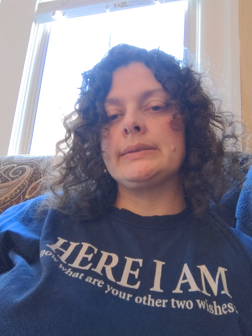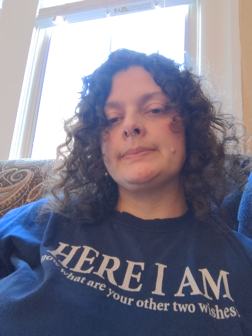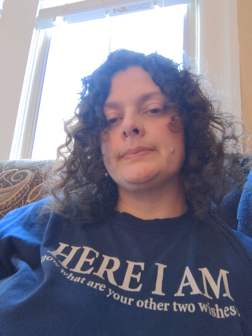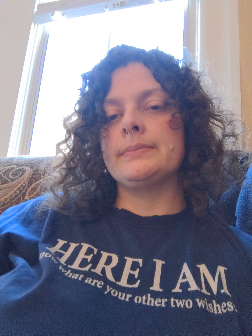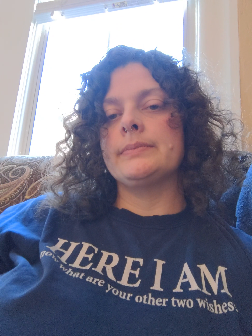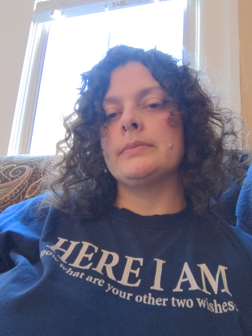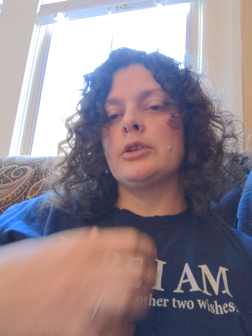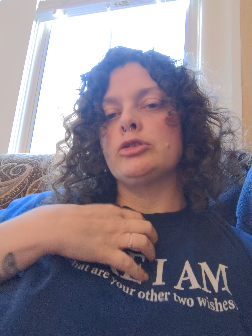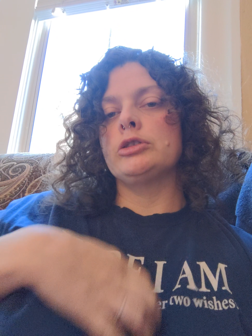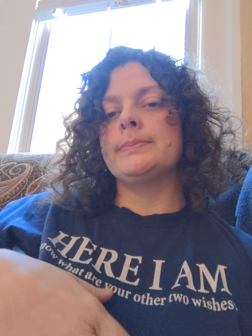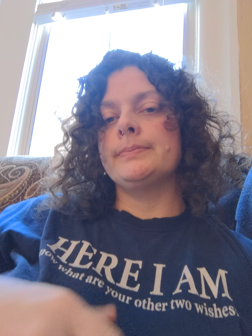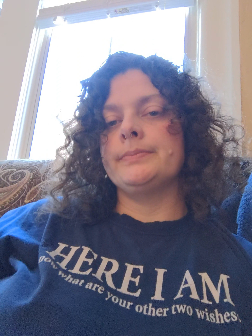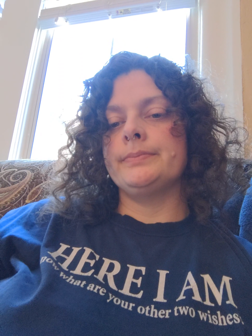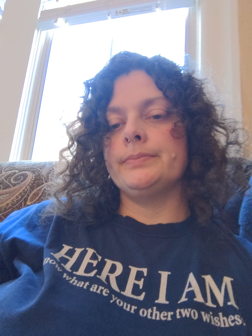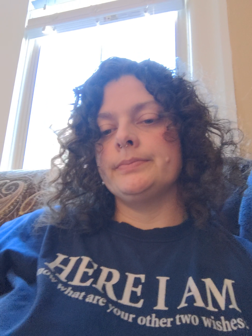hungry